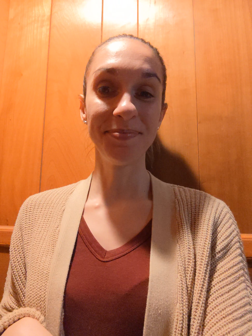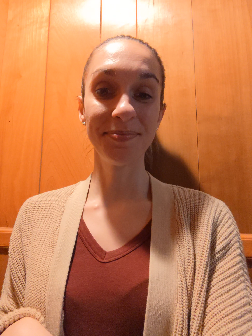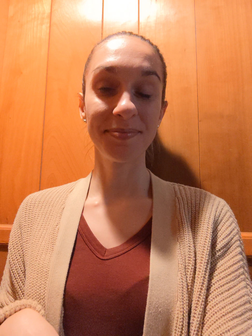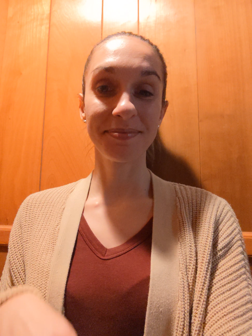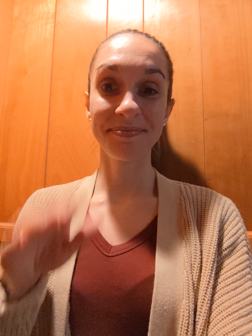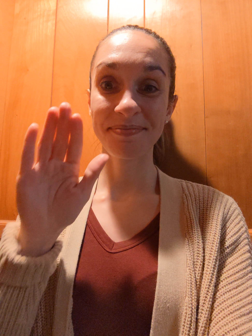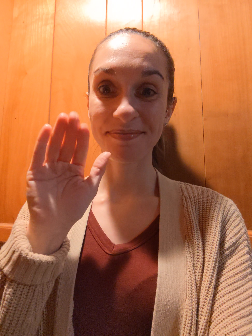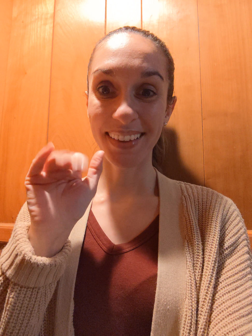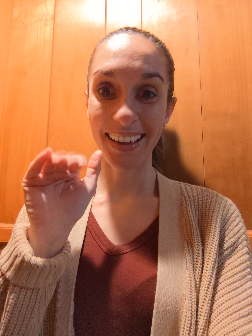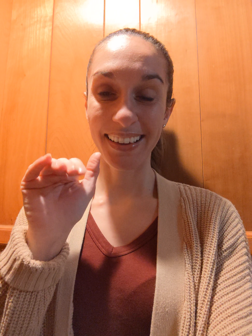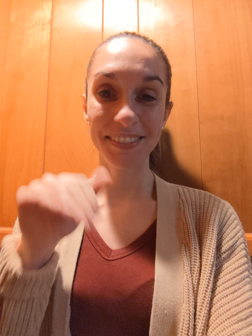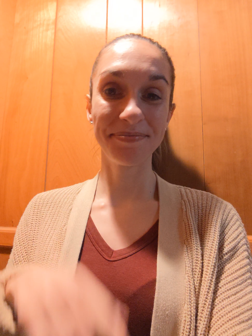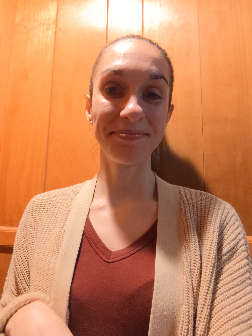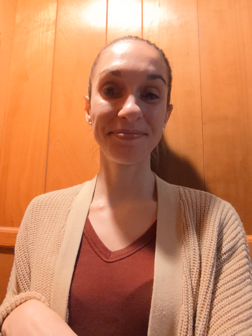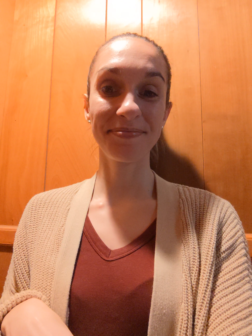bye